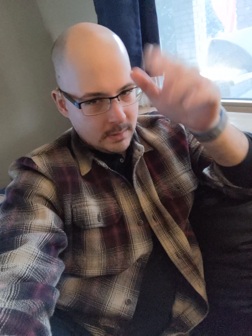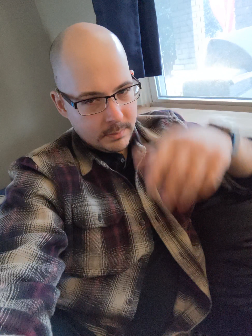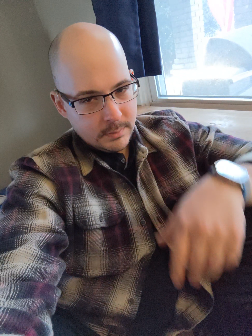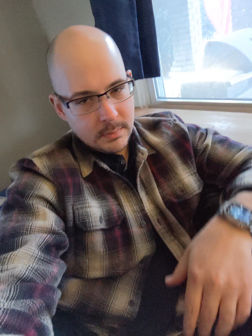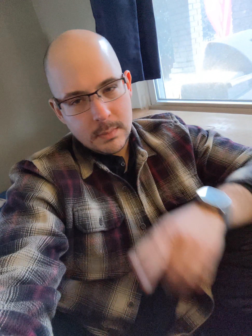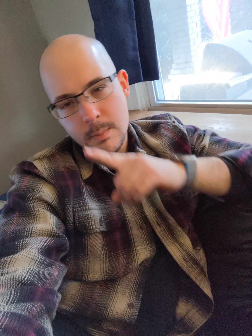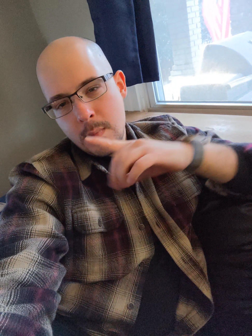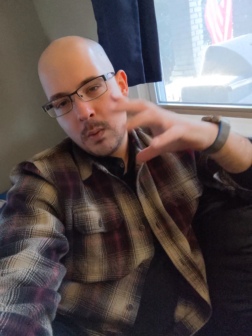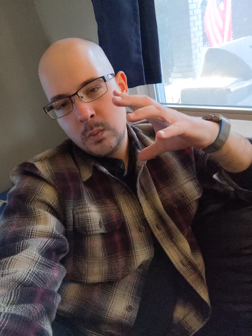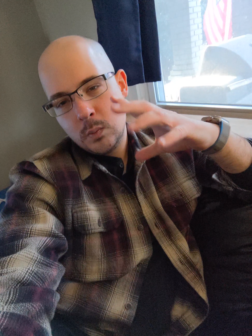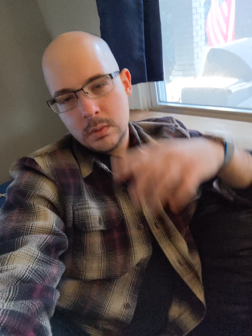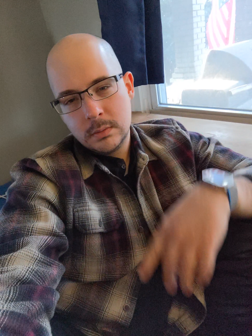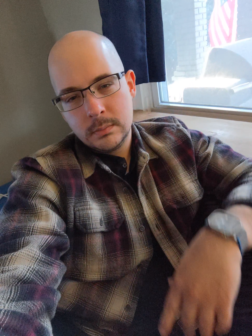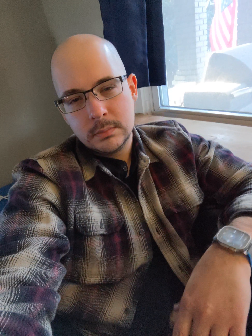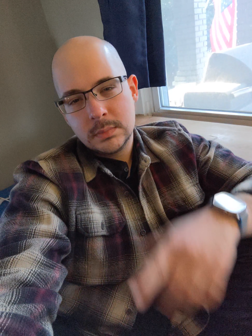balloon